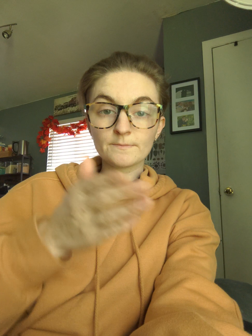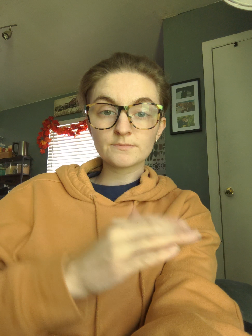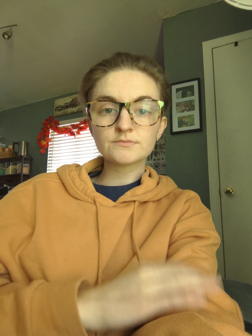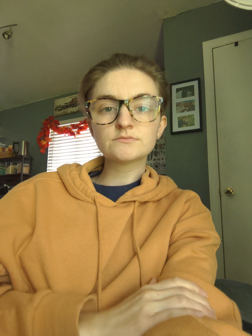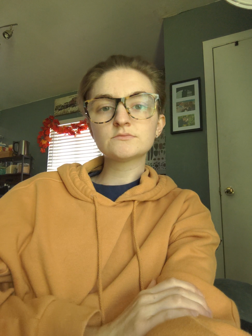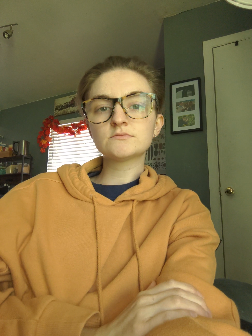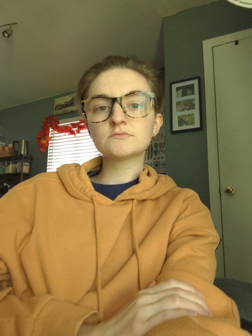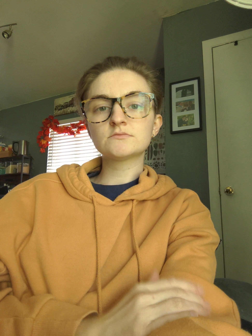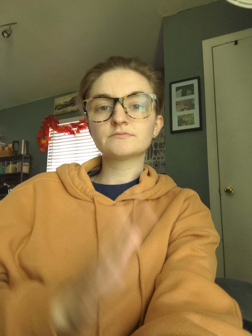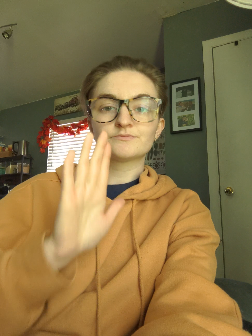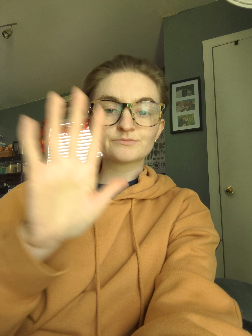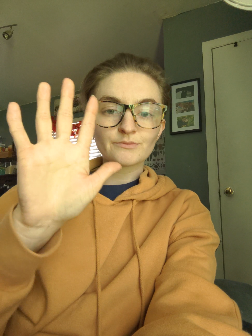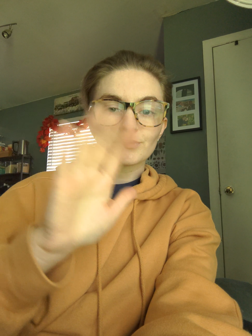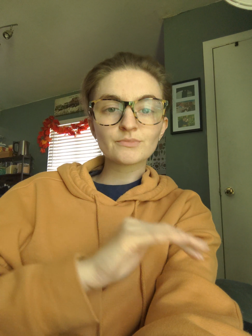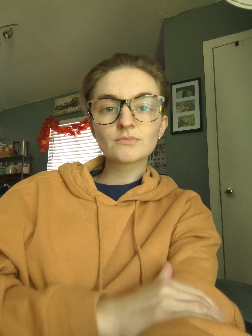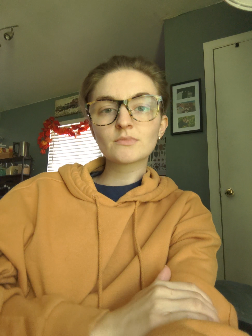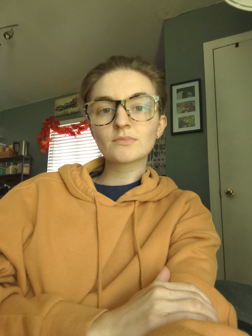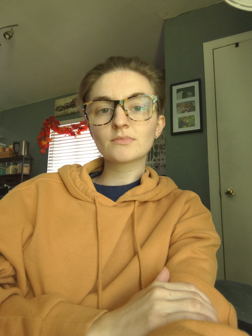give me five